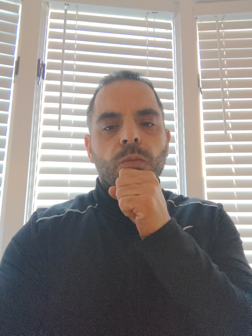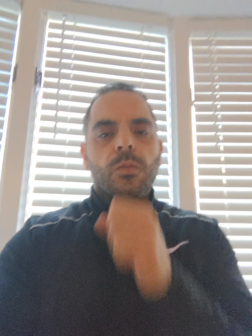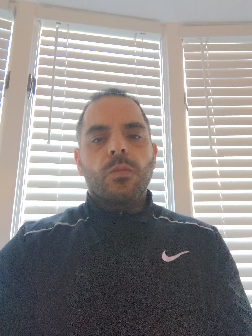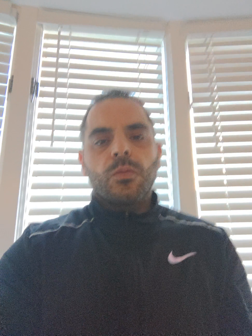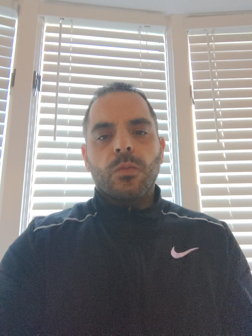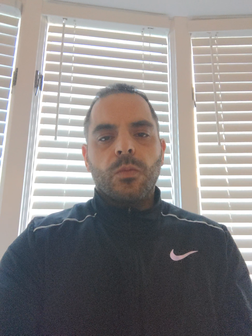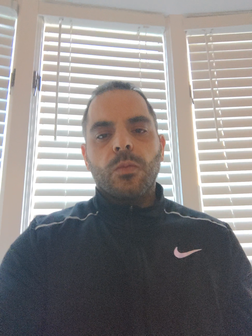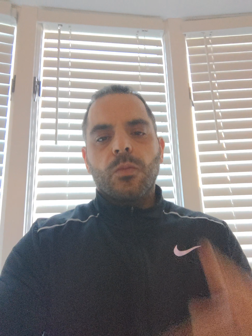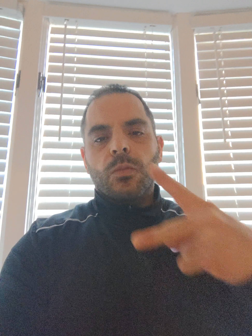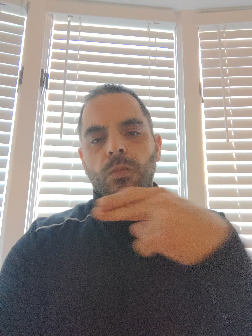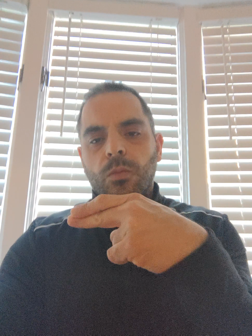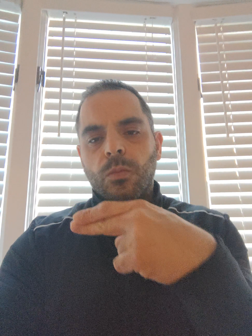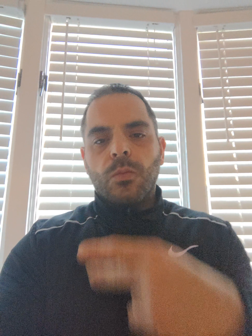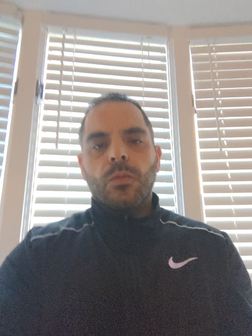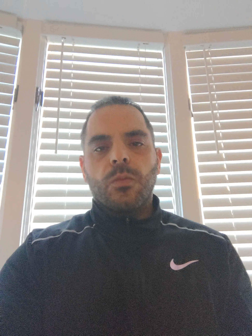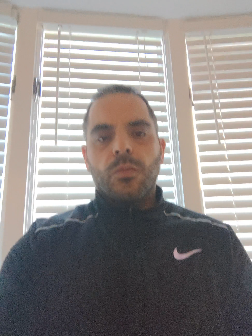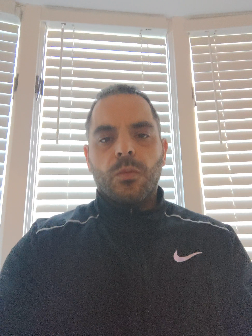cut